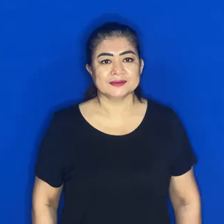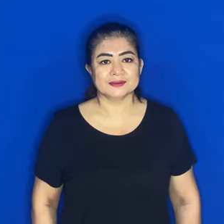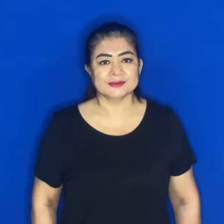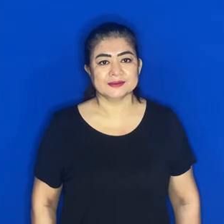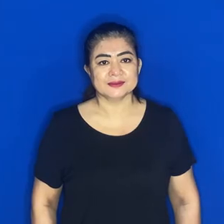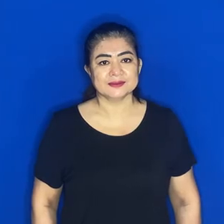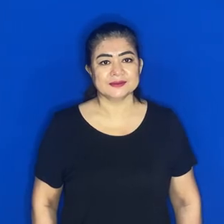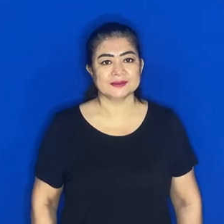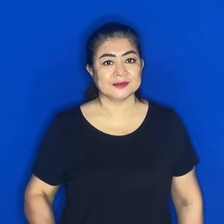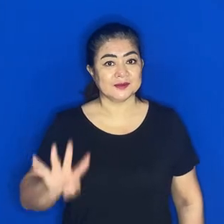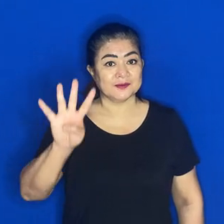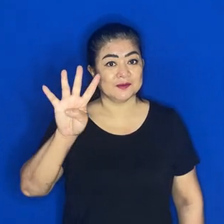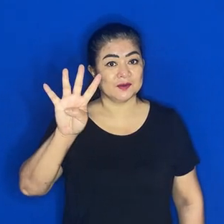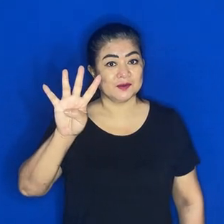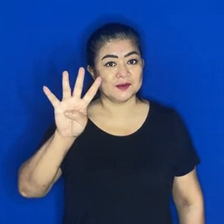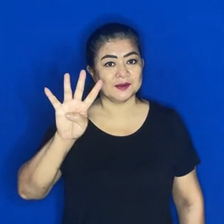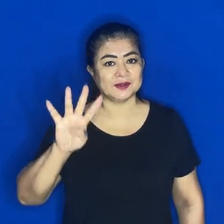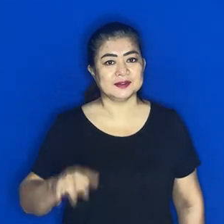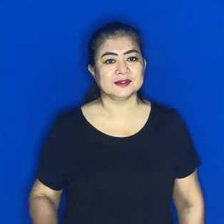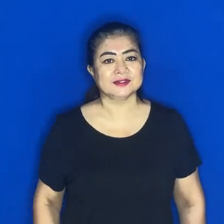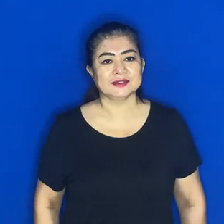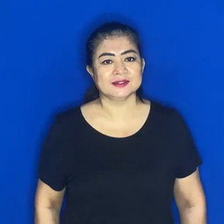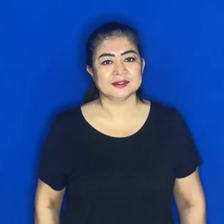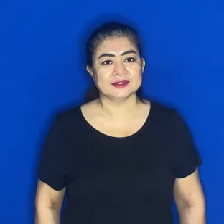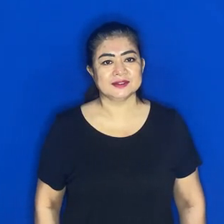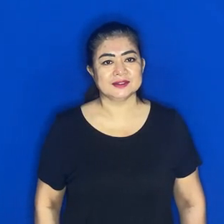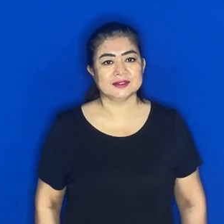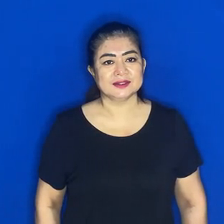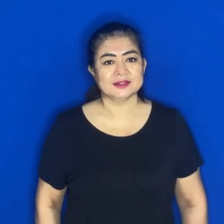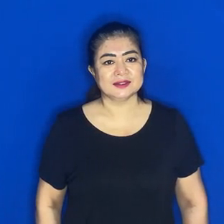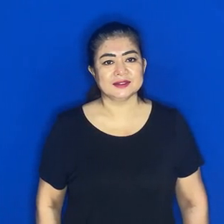four